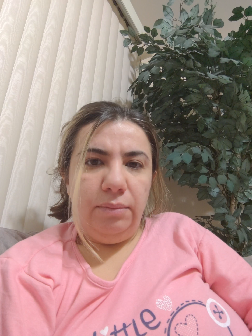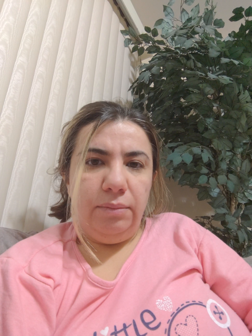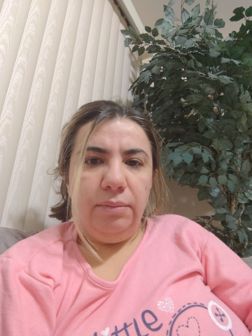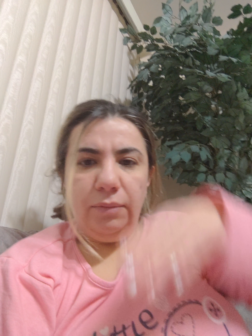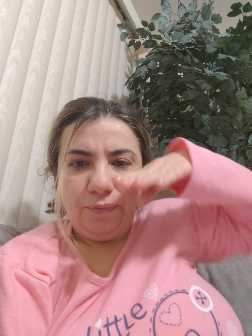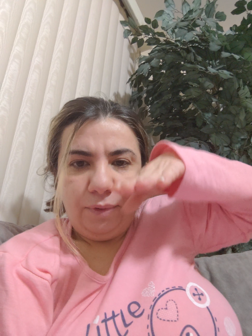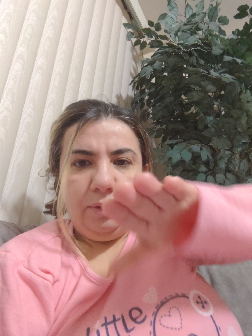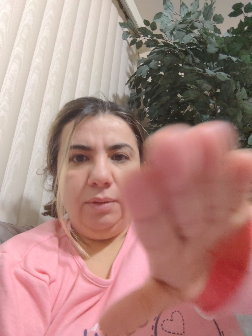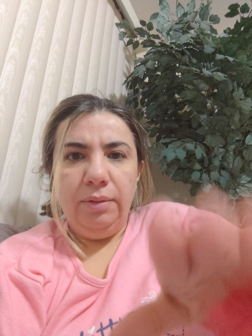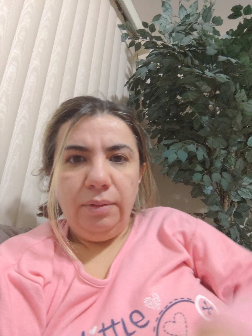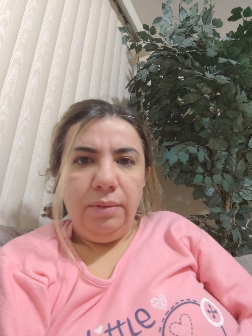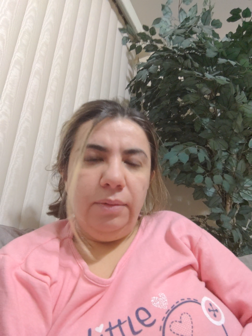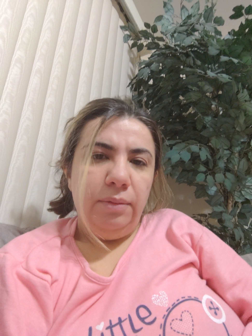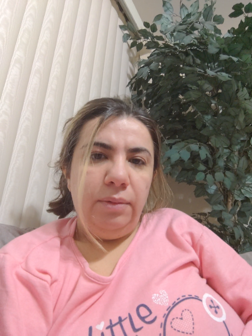into